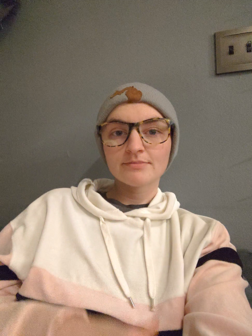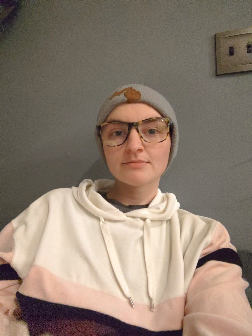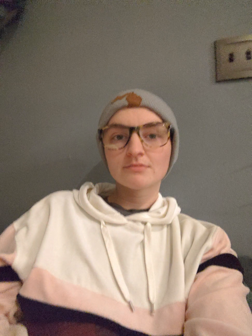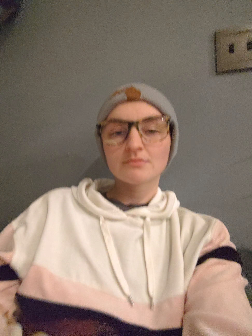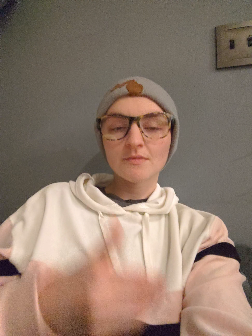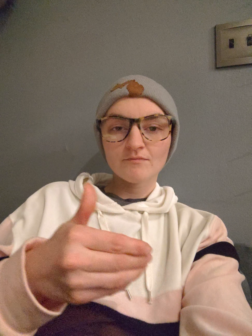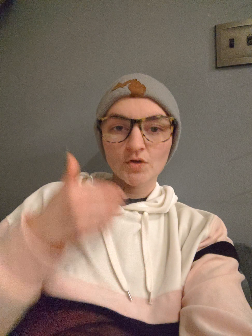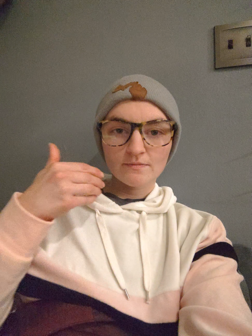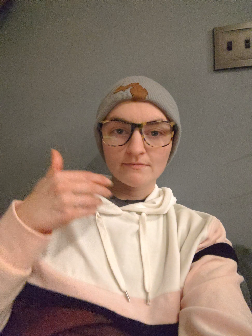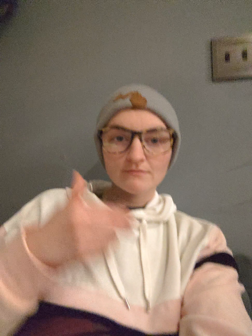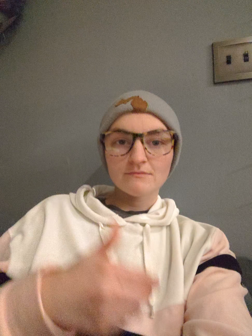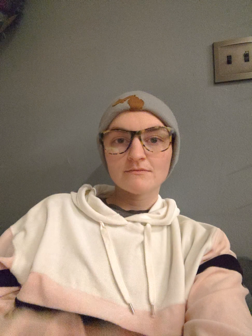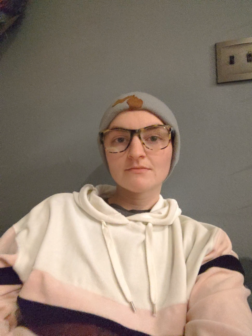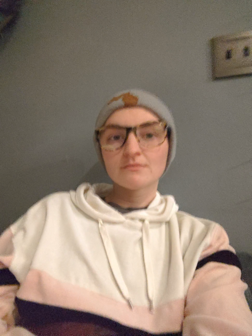before